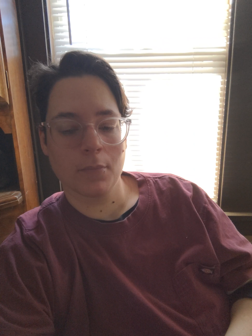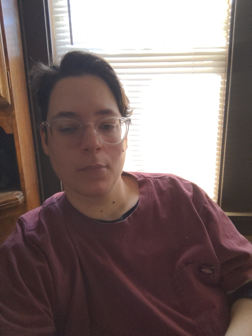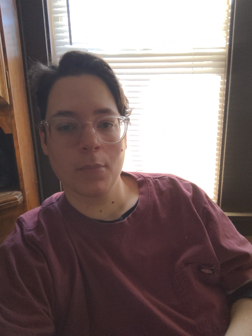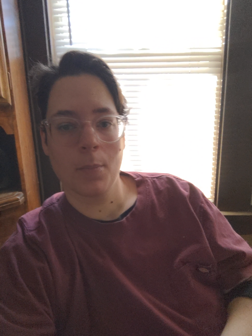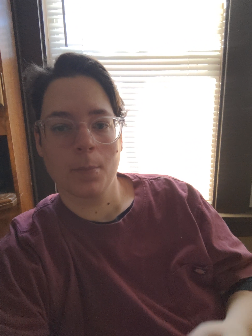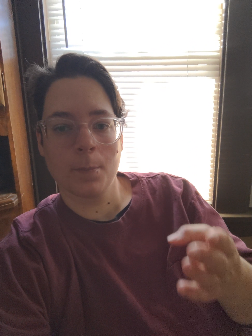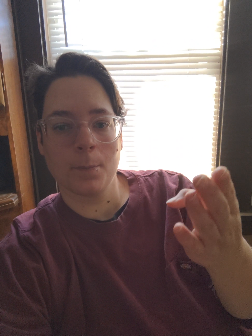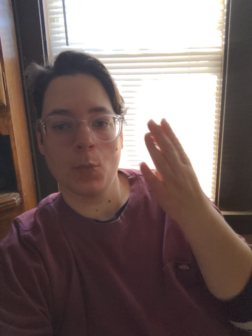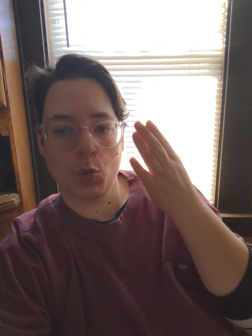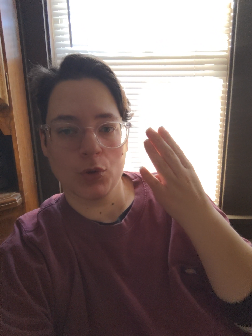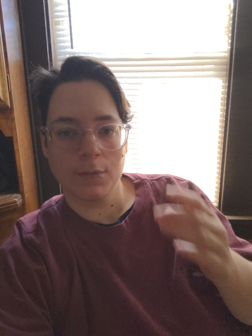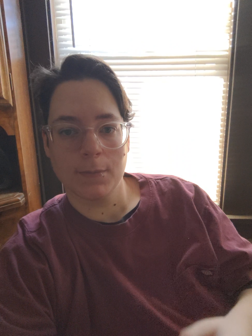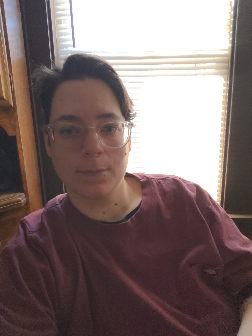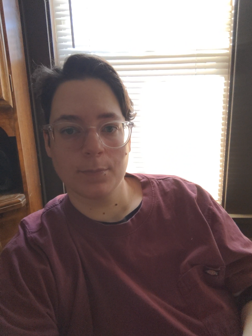morning